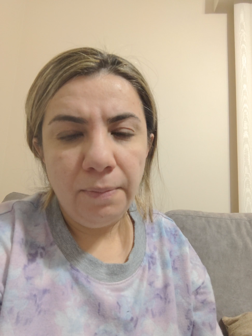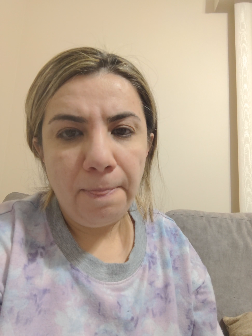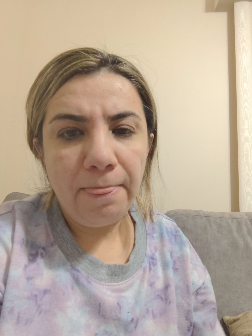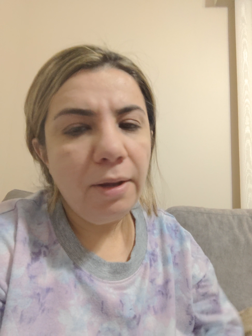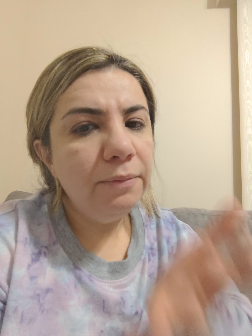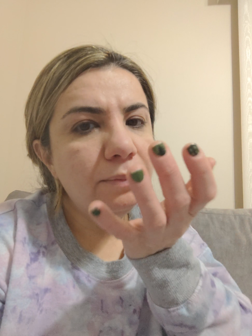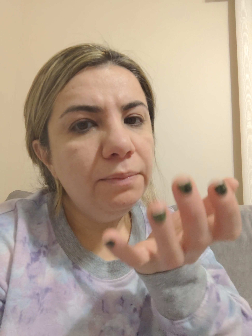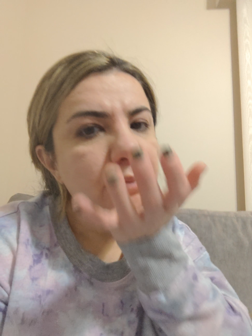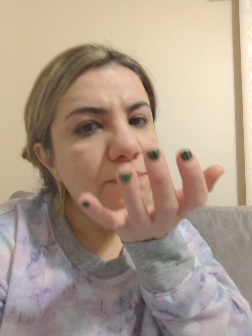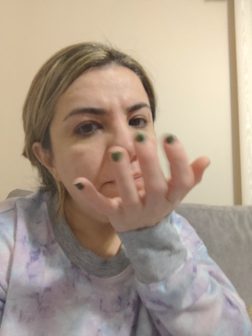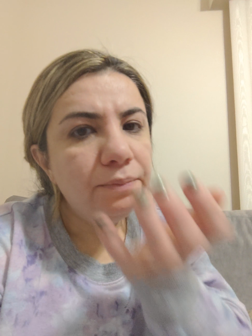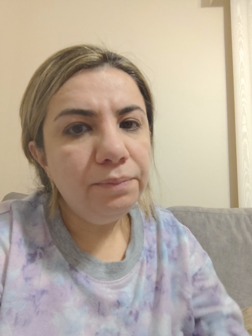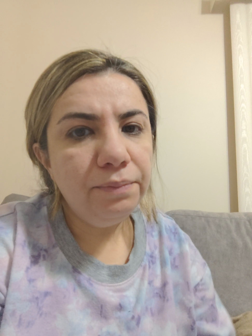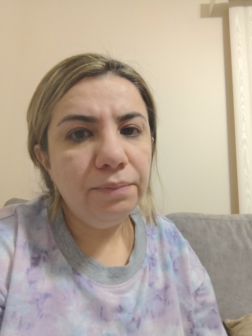grass